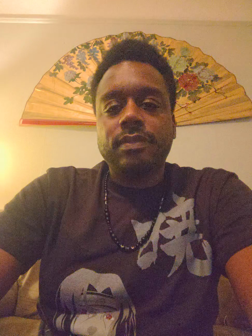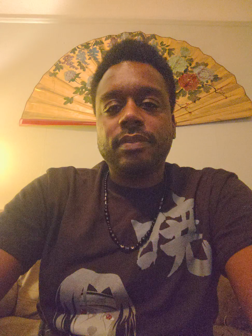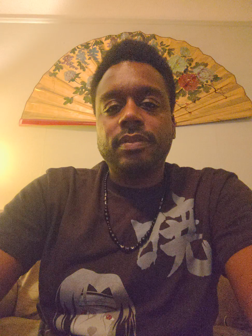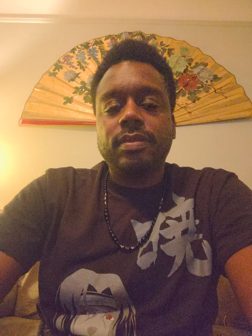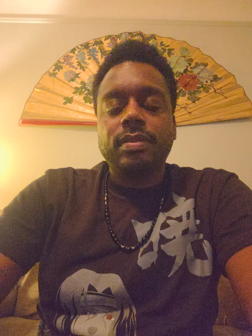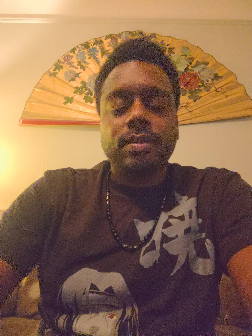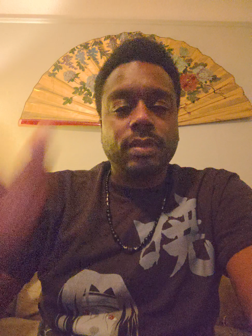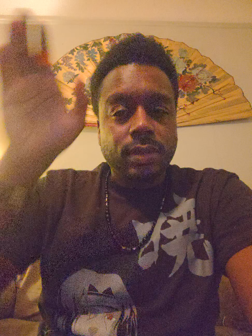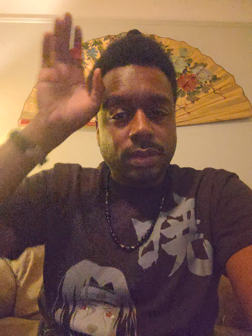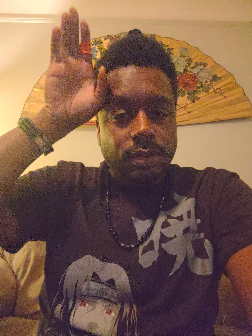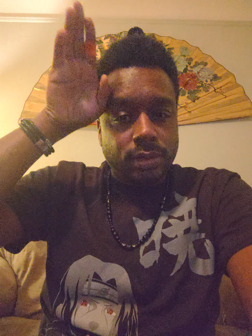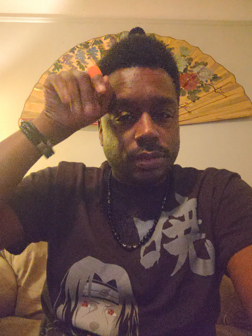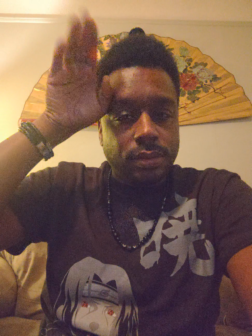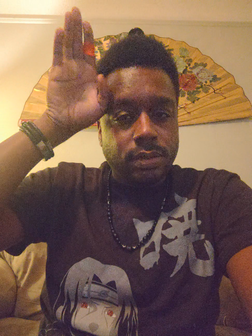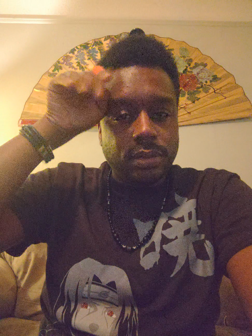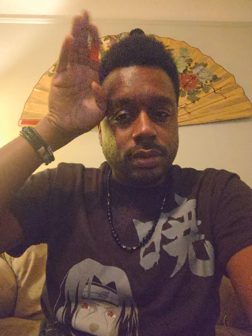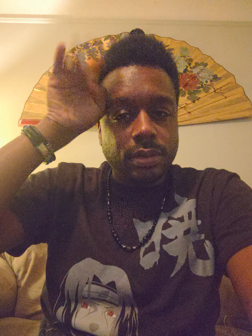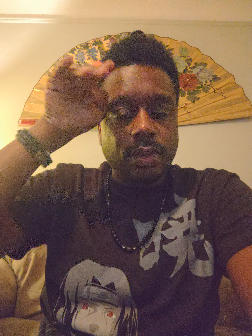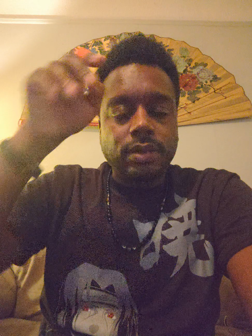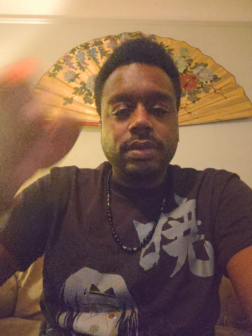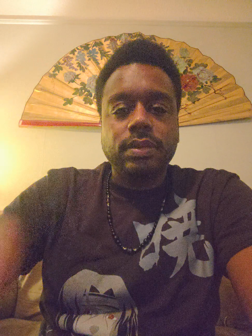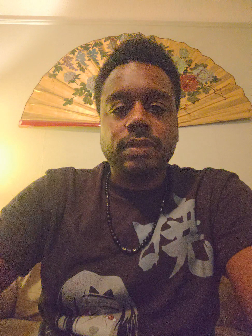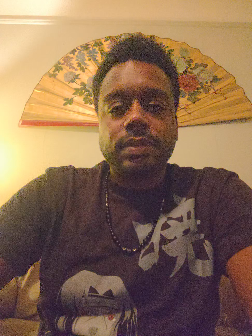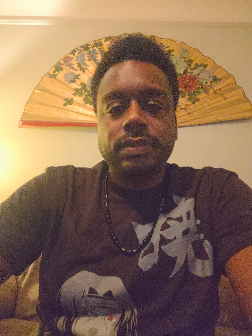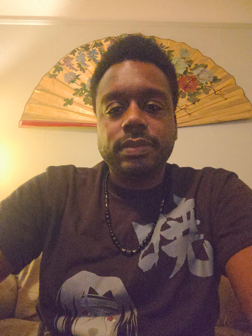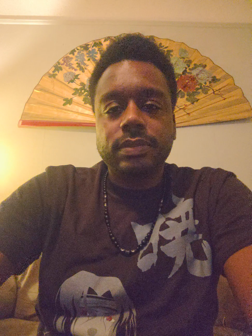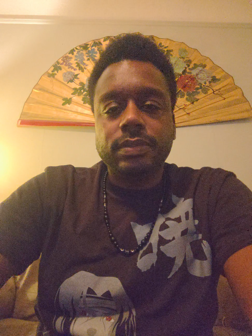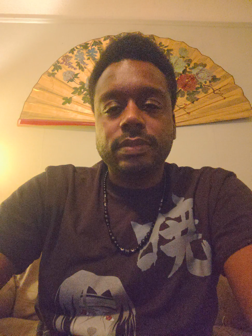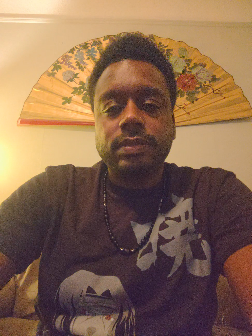donkey